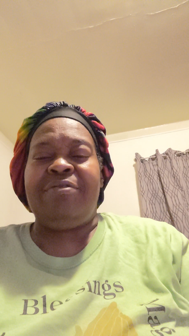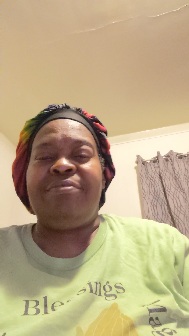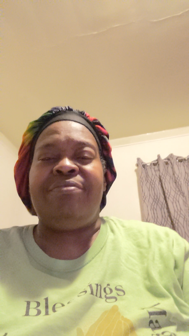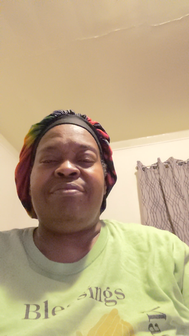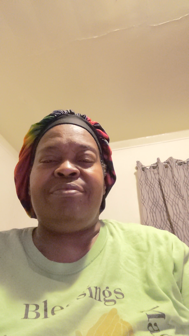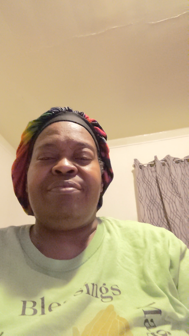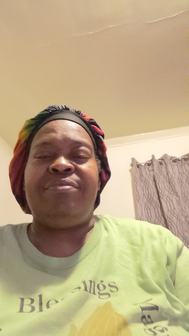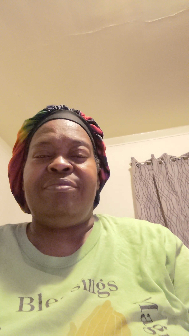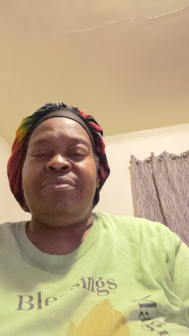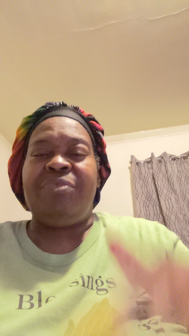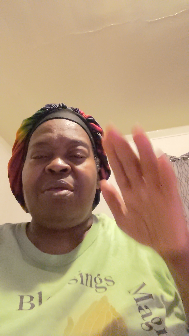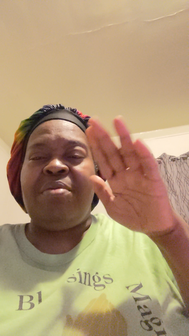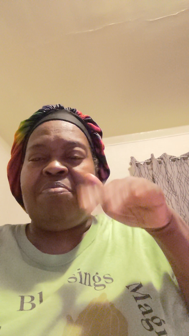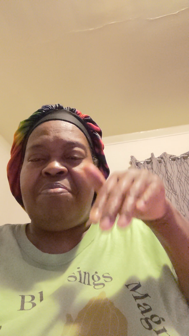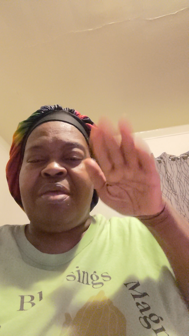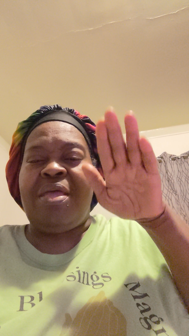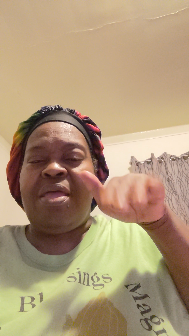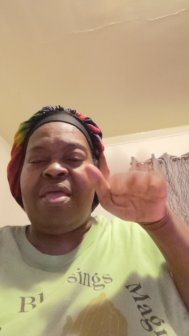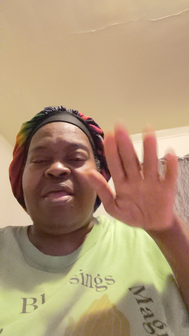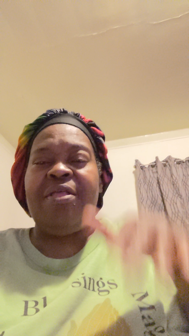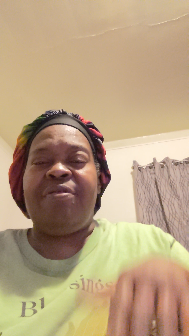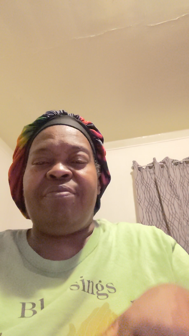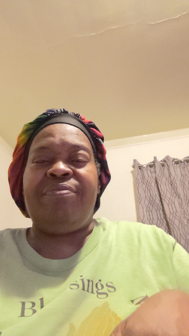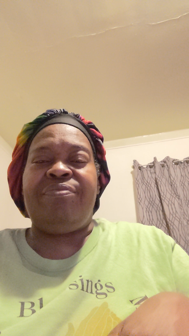paint